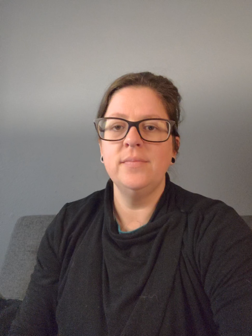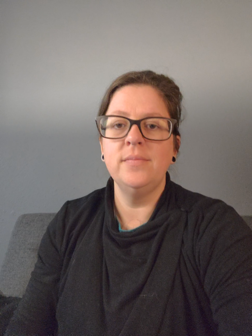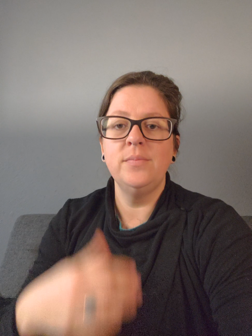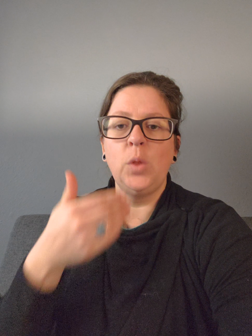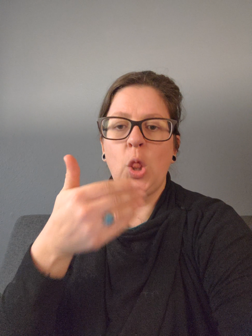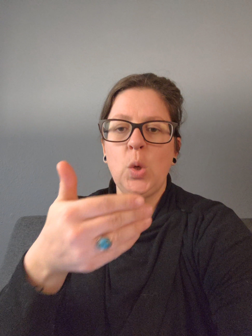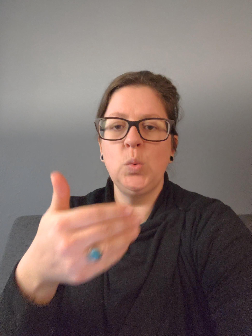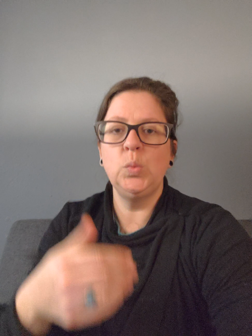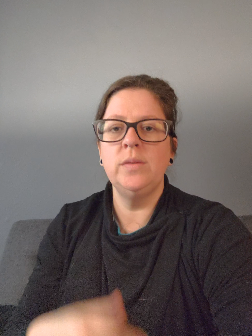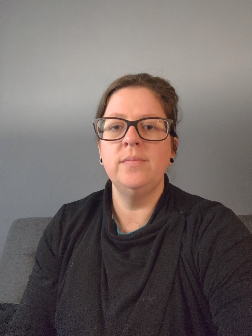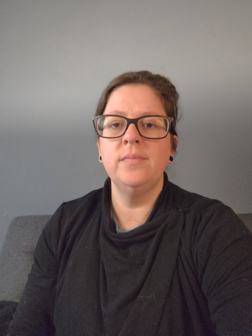close